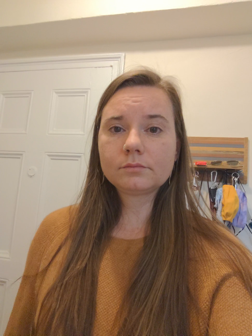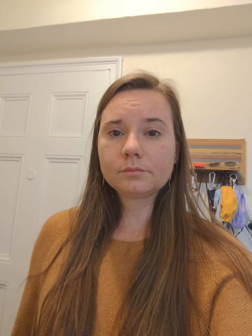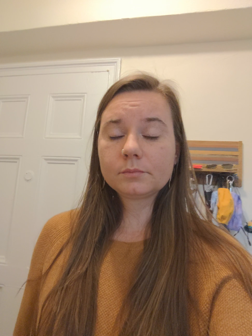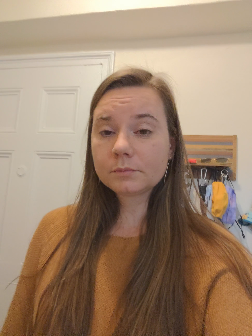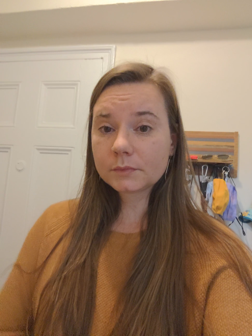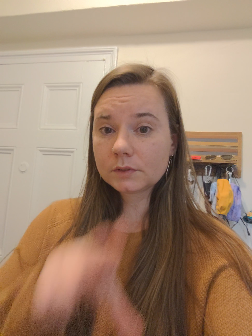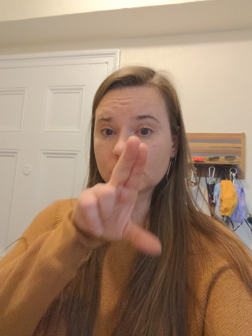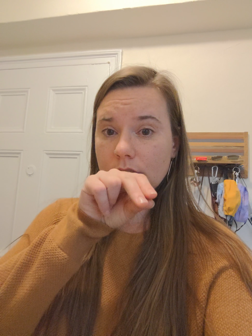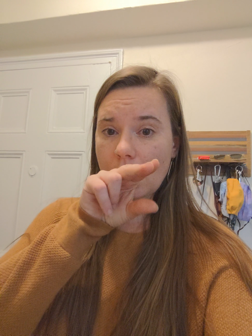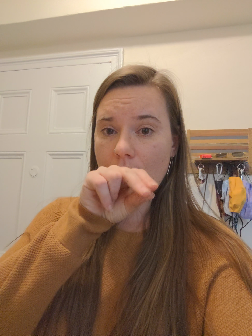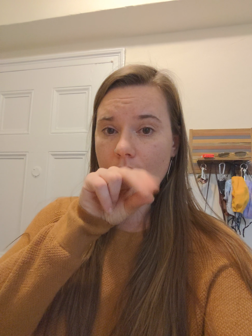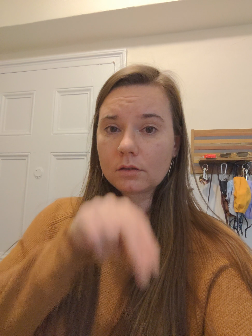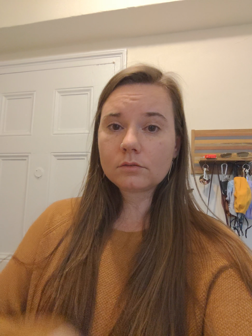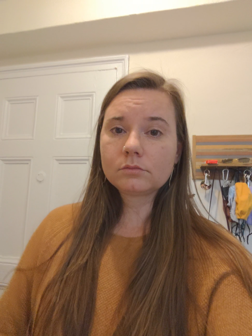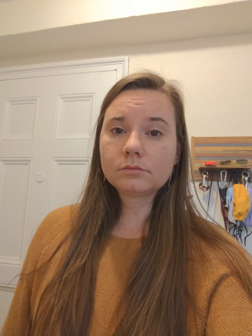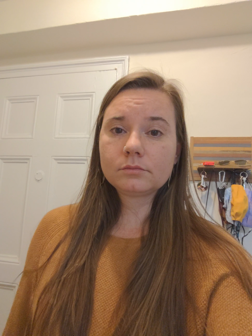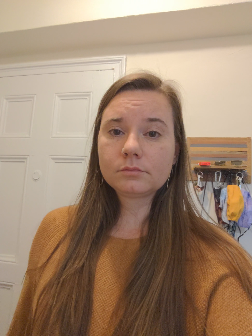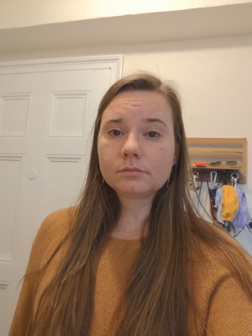duck